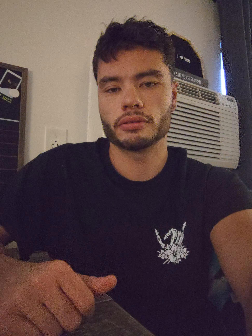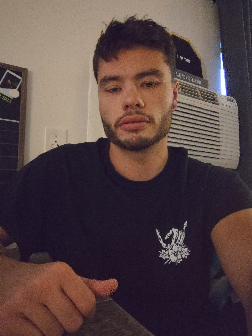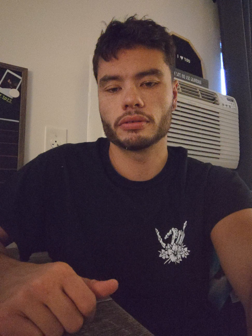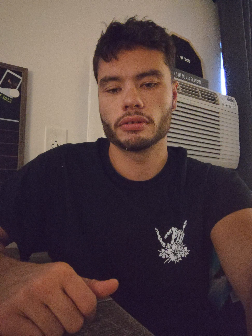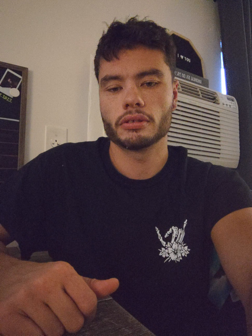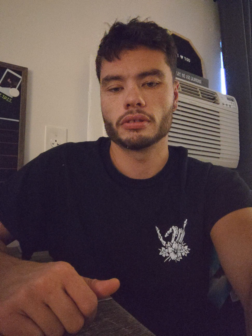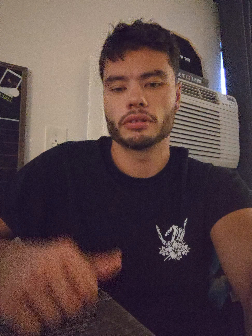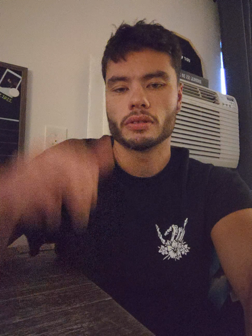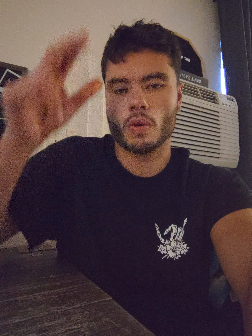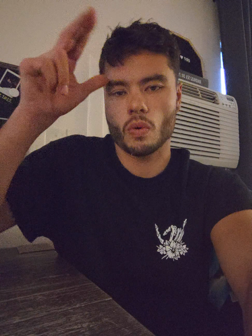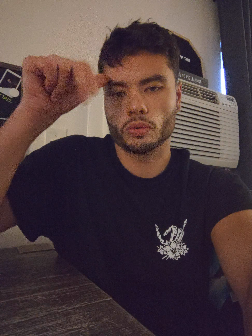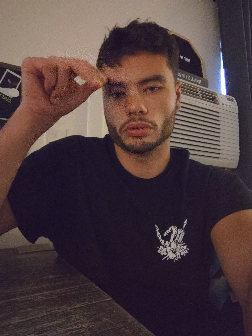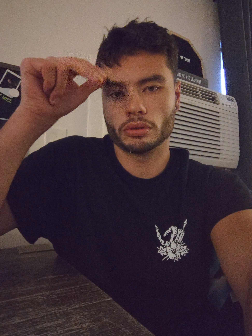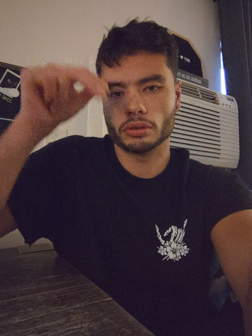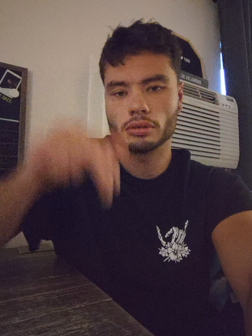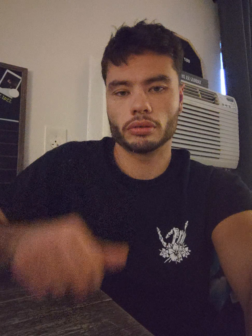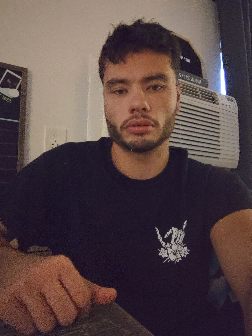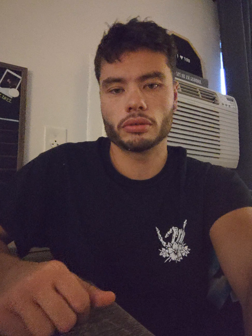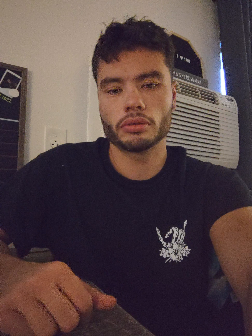horse